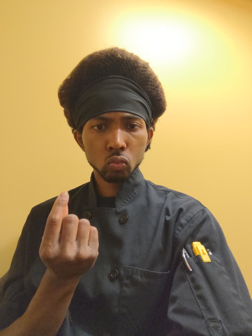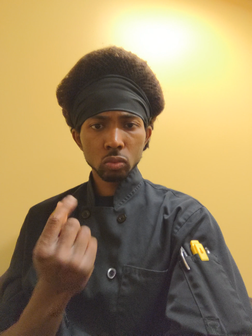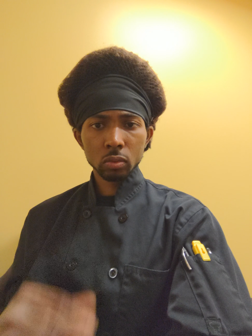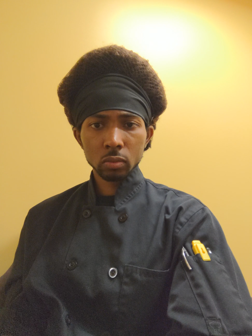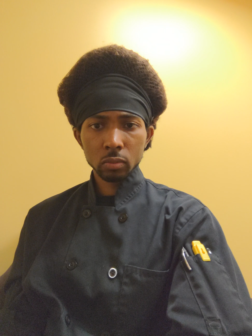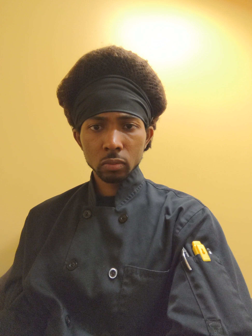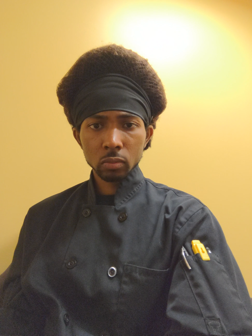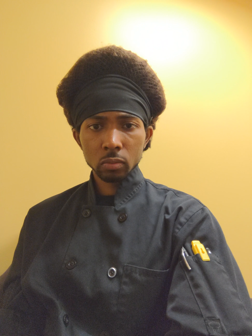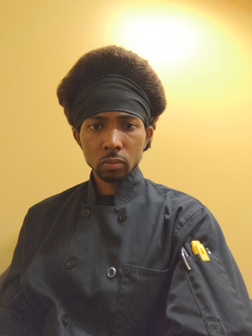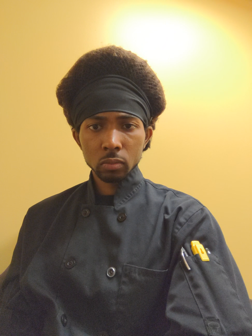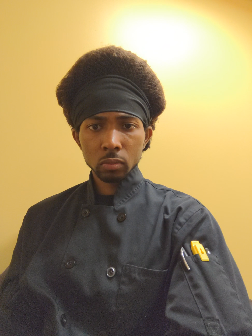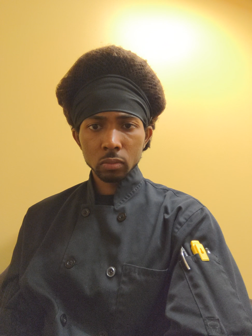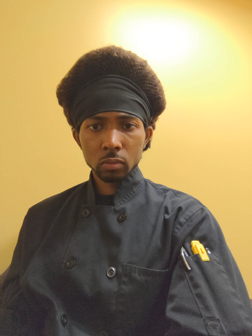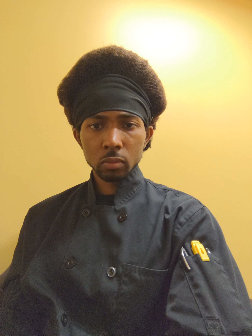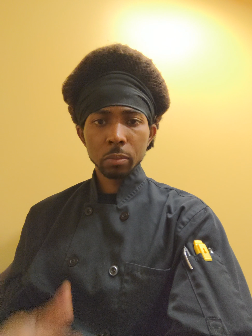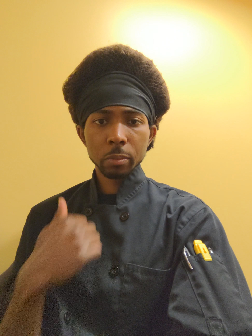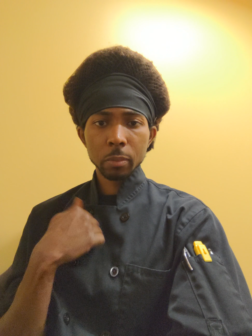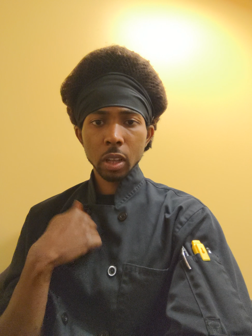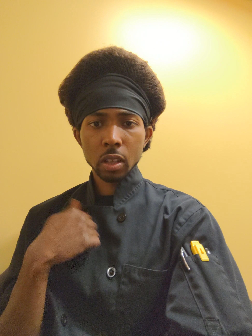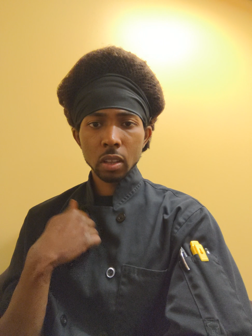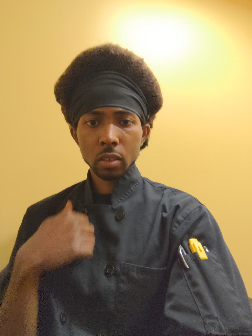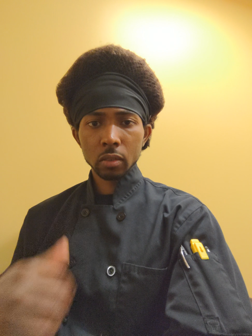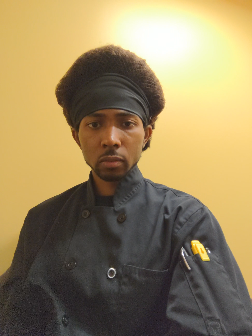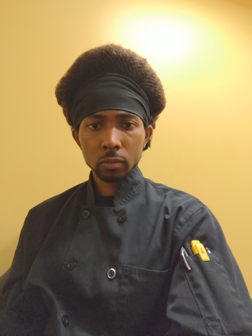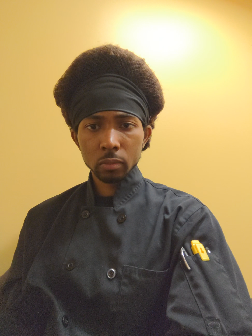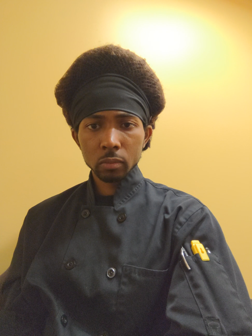bathtub